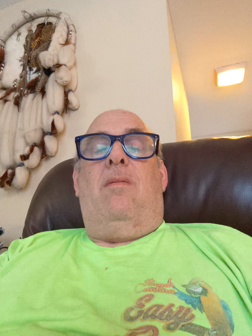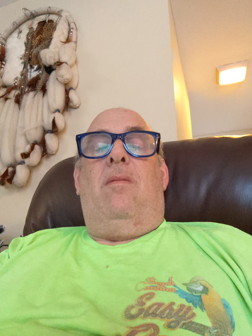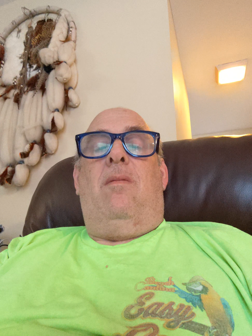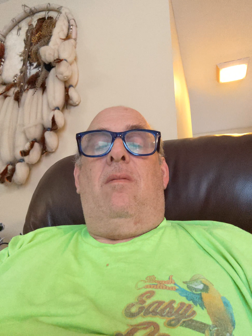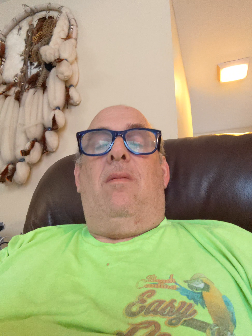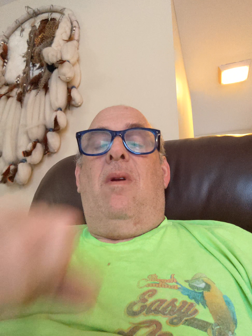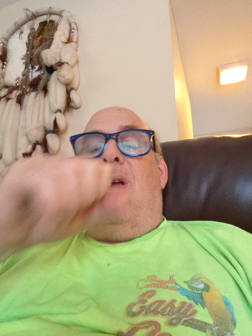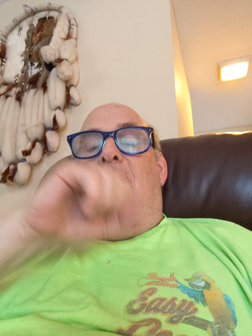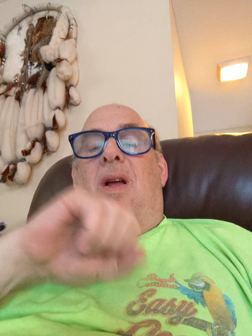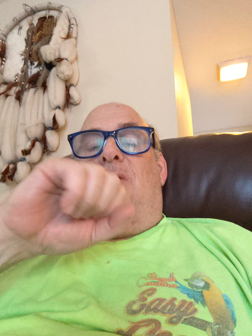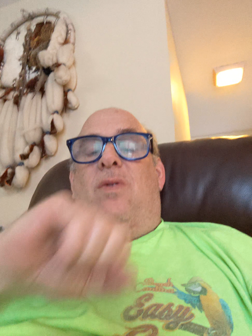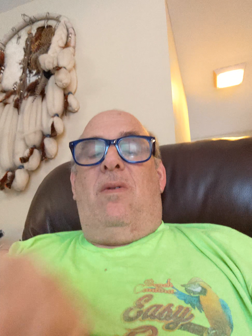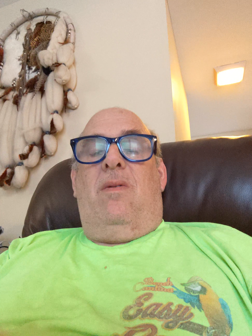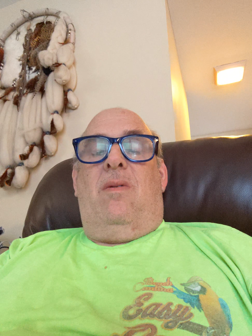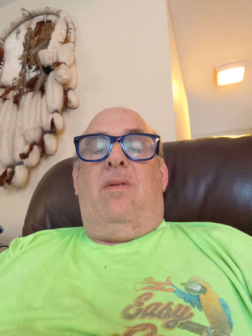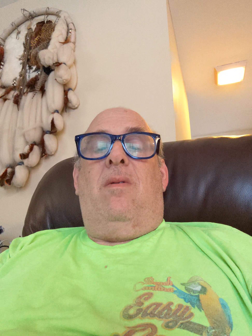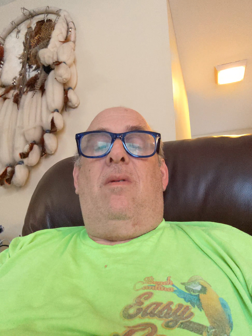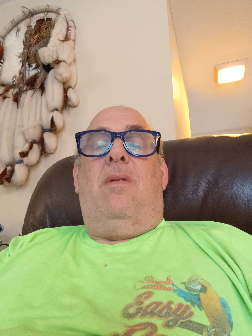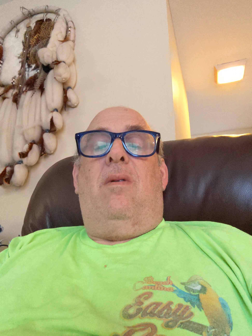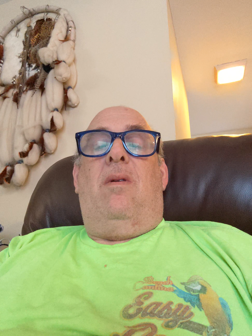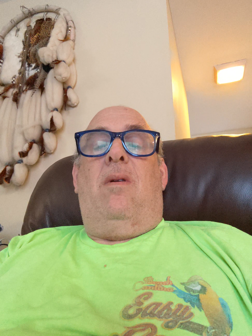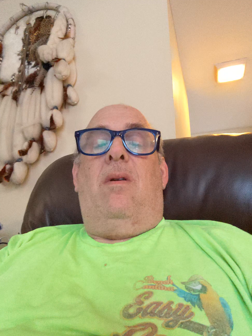ice cream